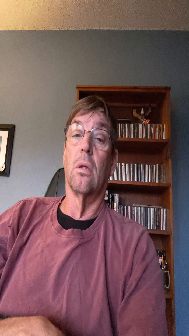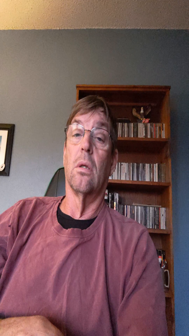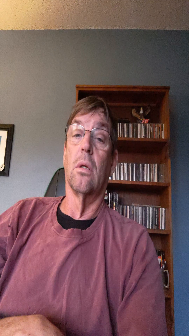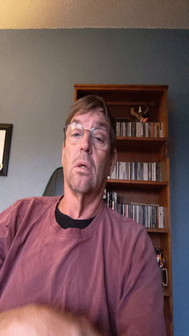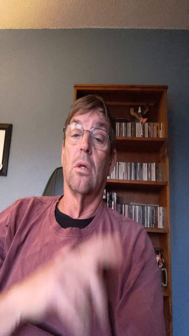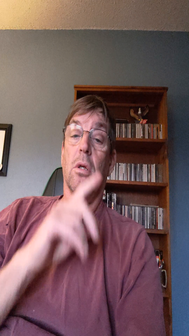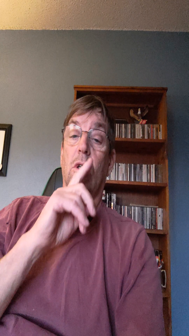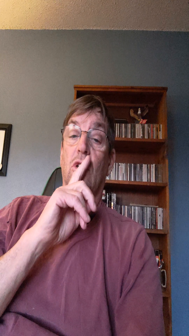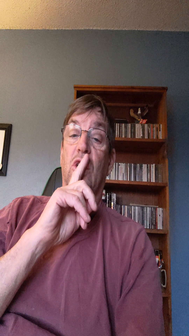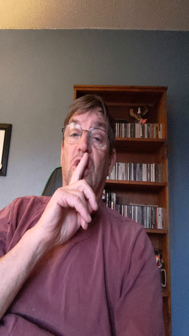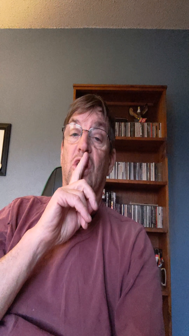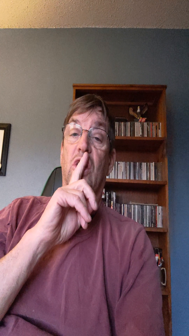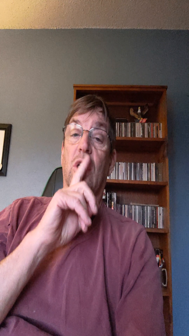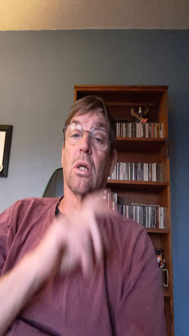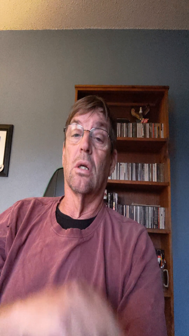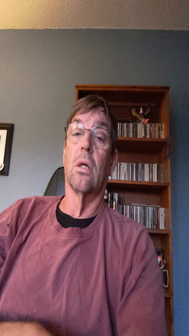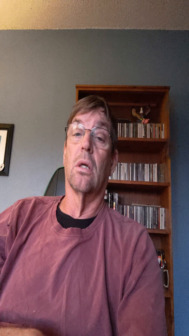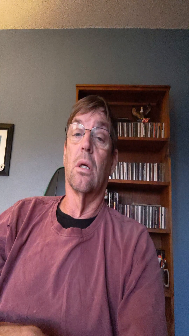shhh